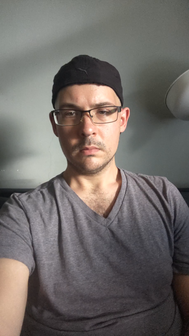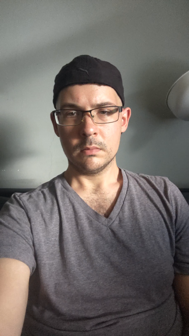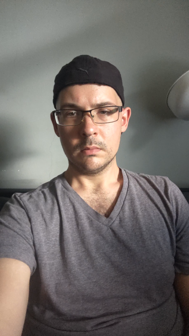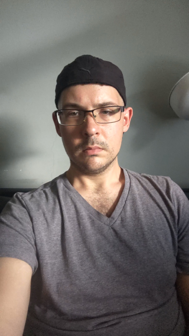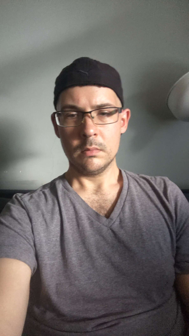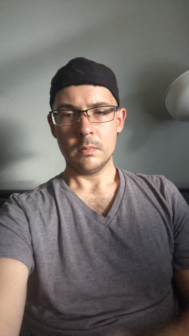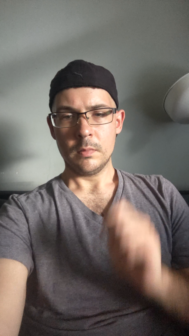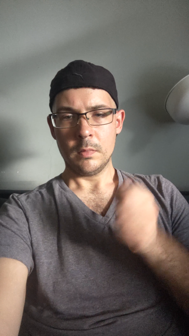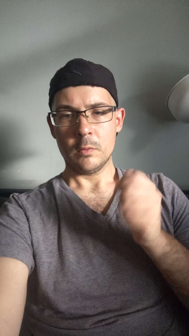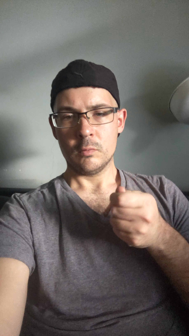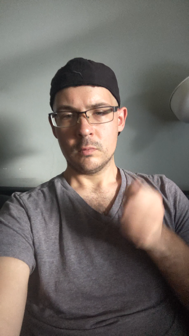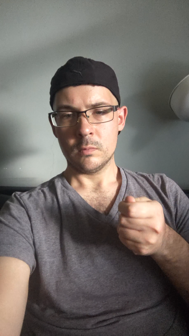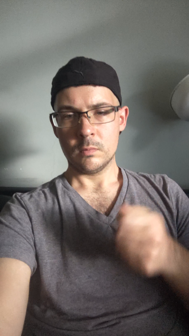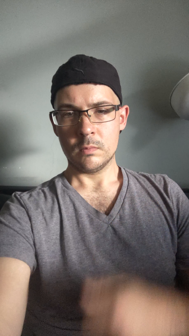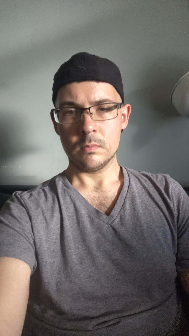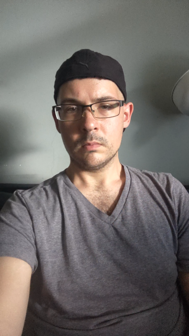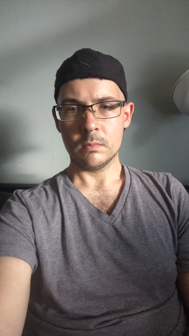cart